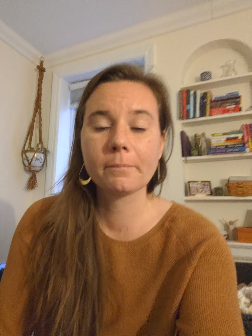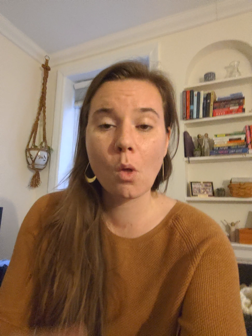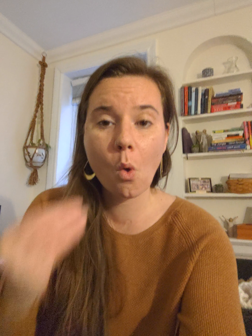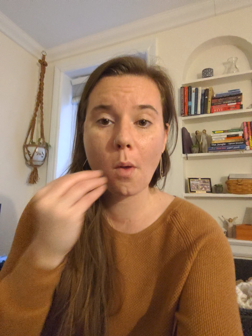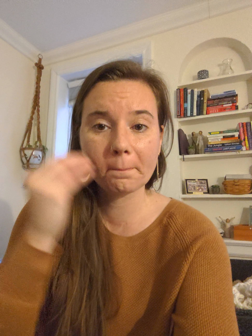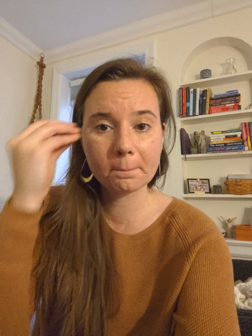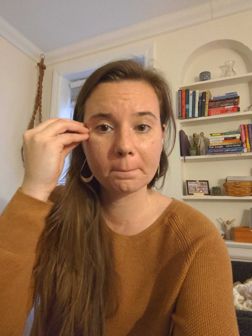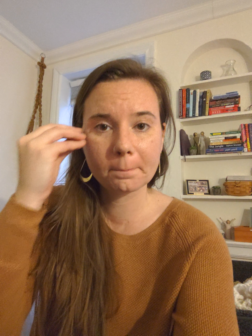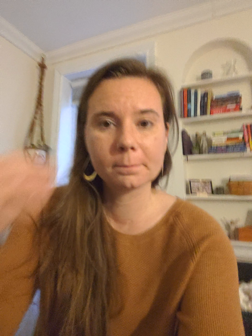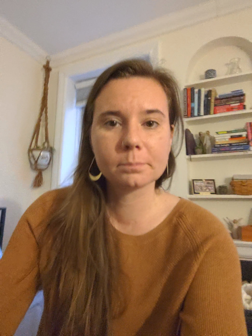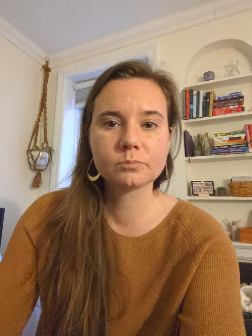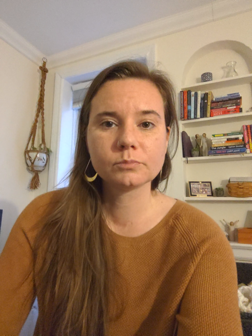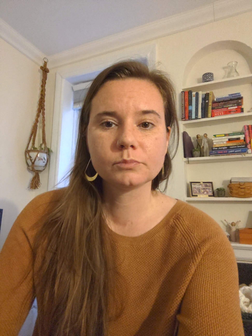home